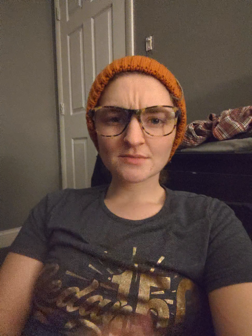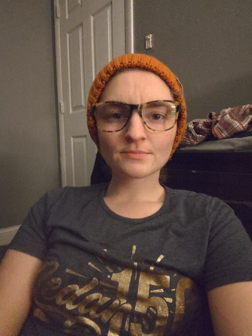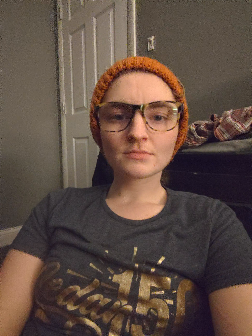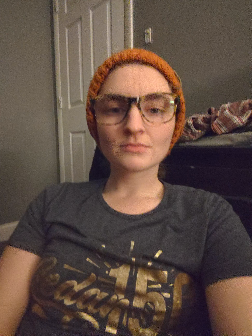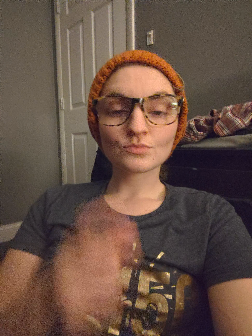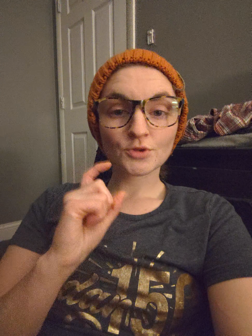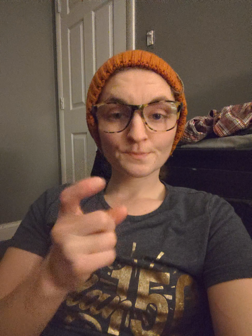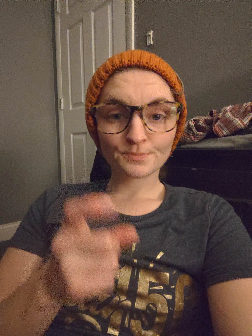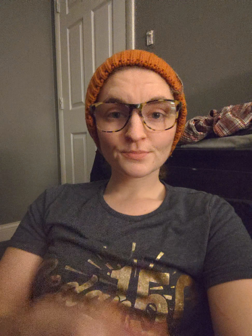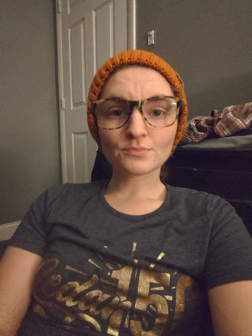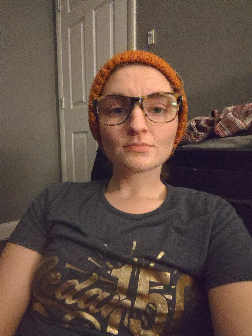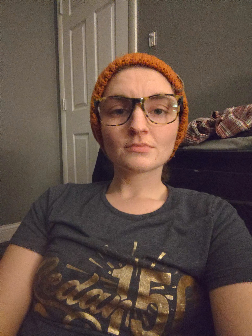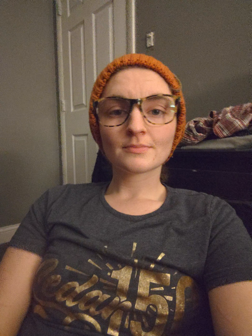gift